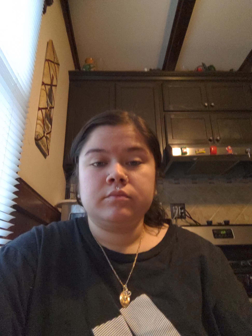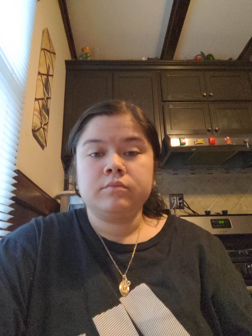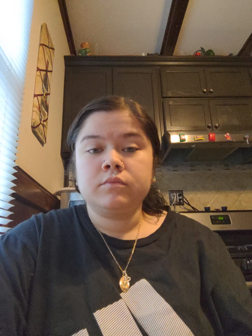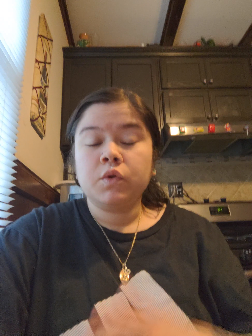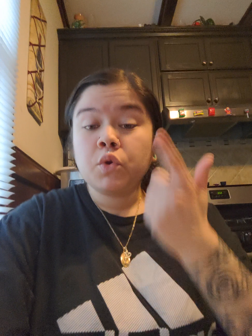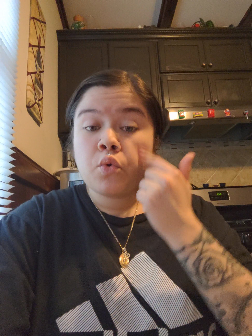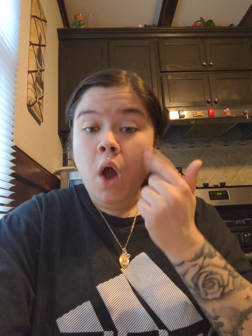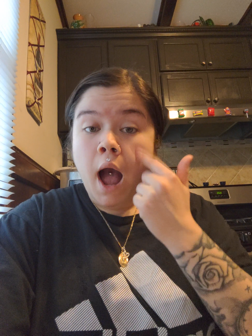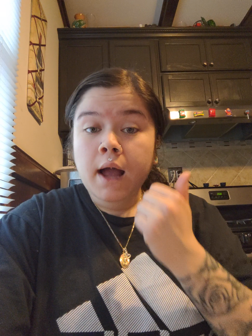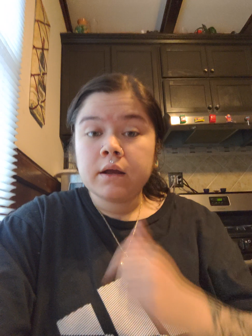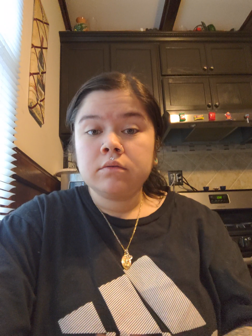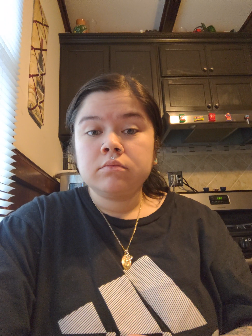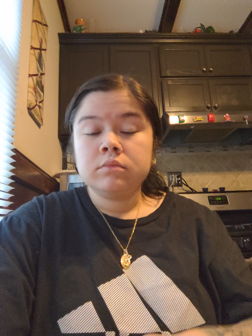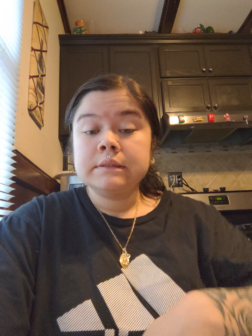cry